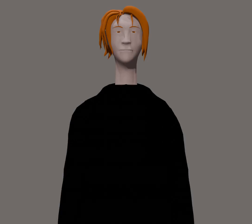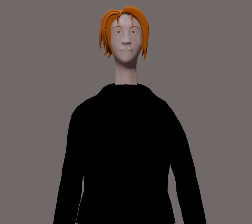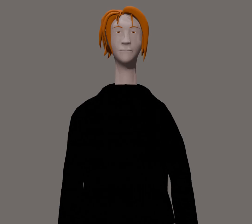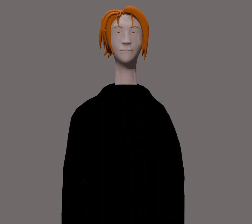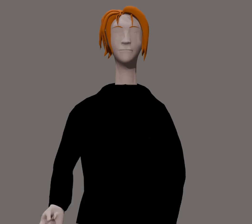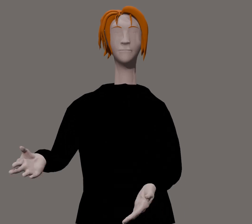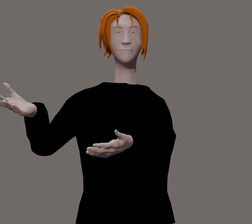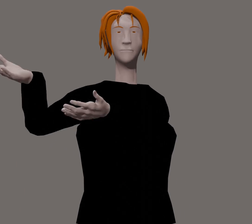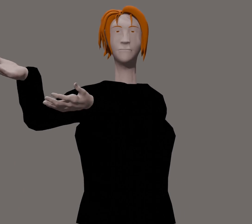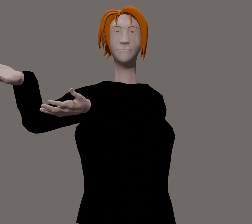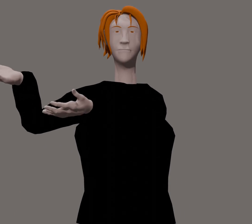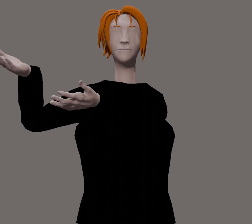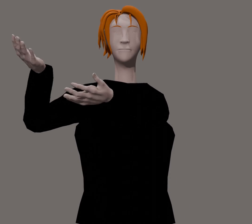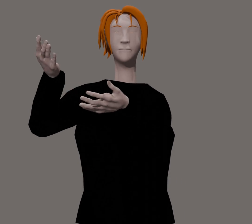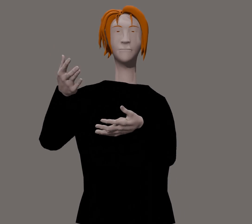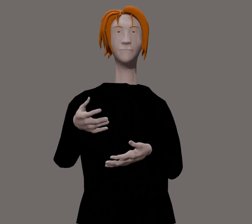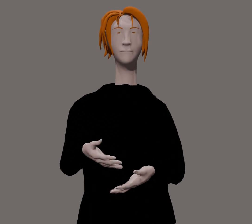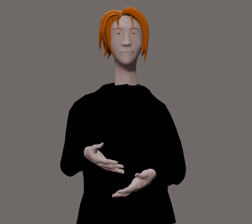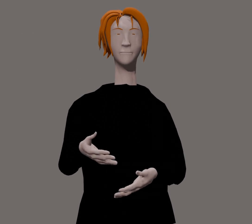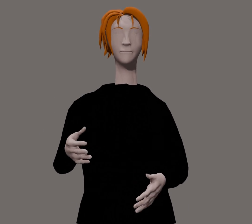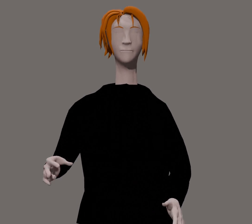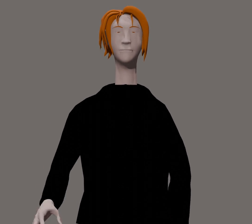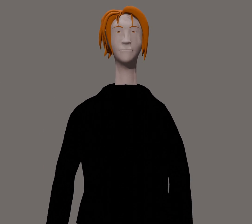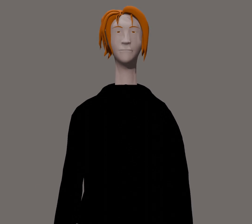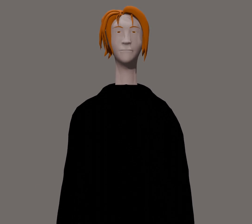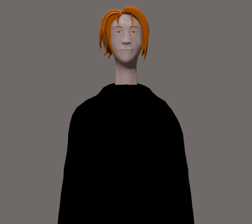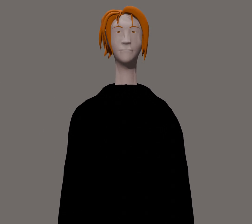Bring Here